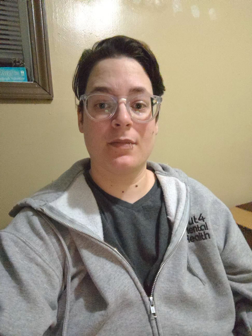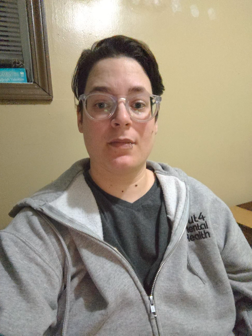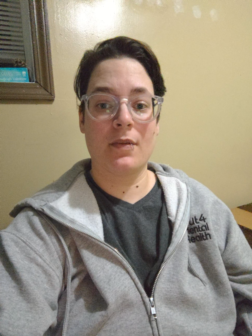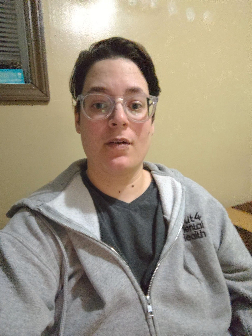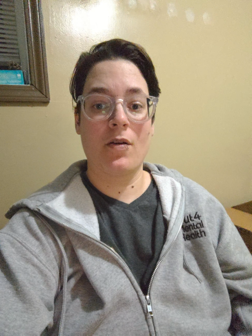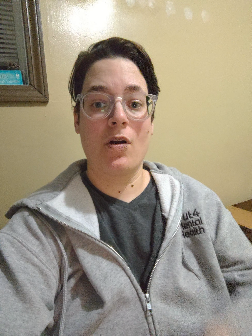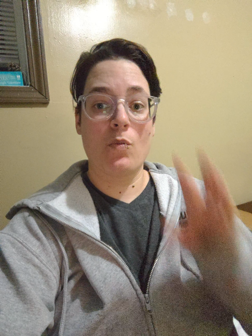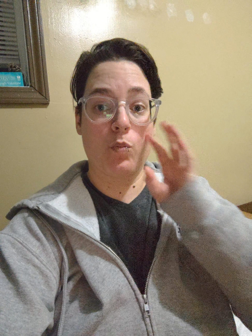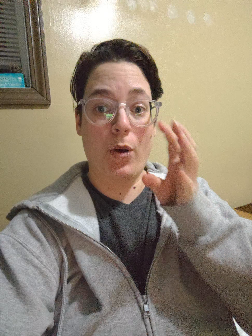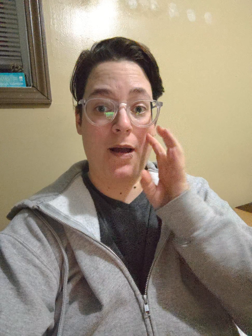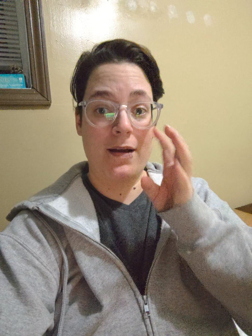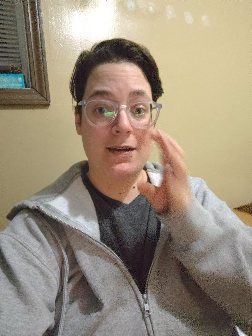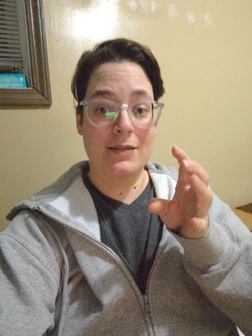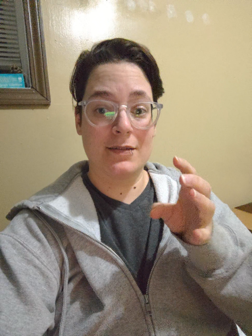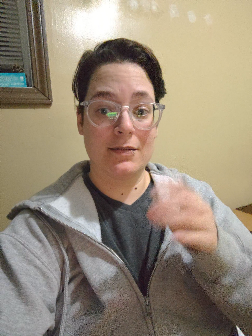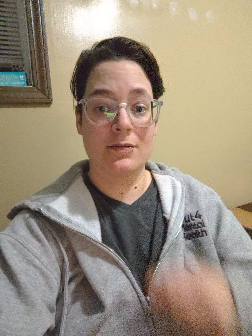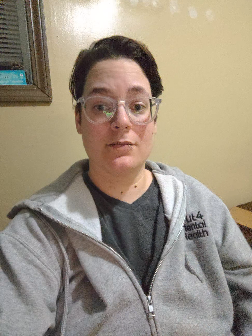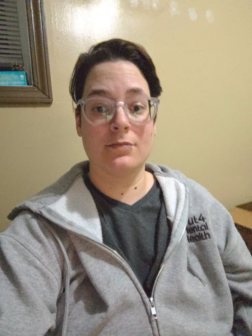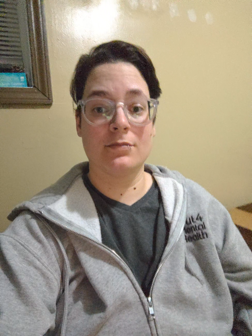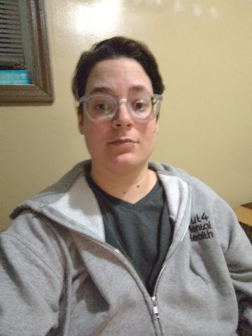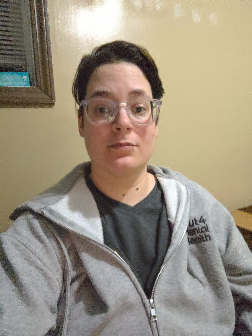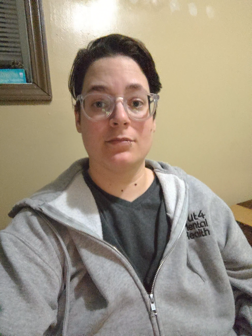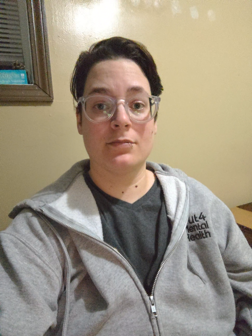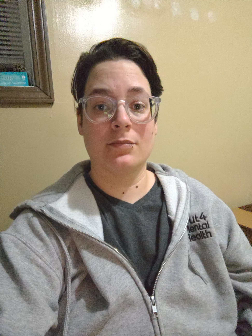cry